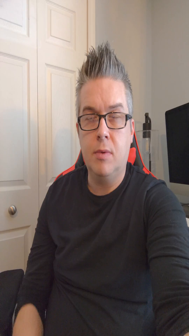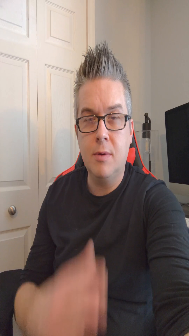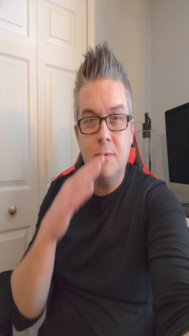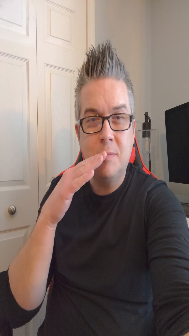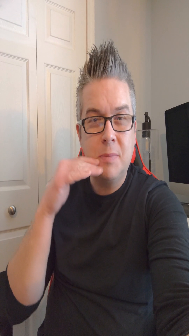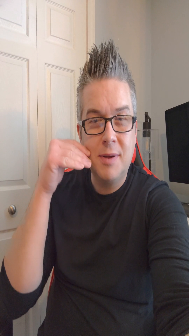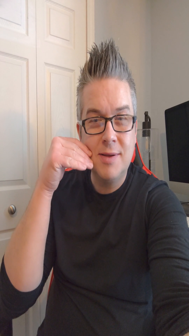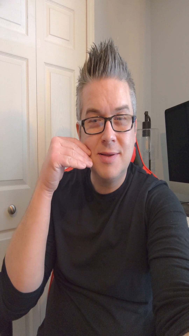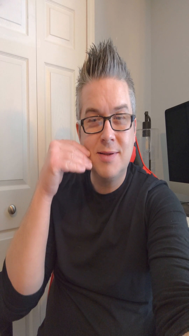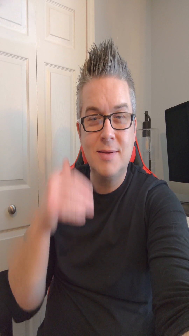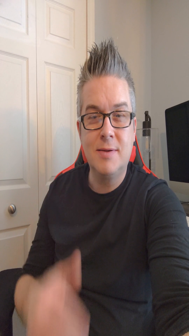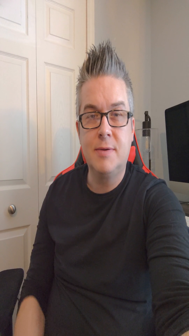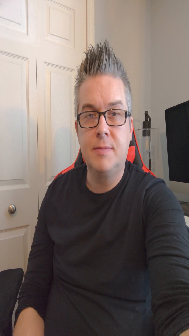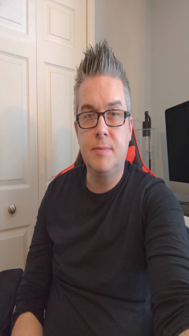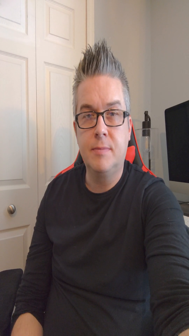smile